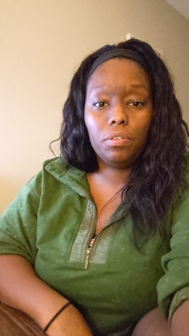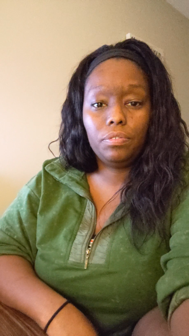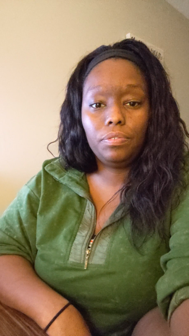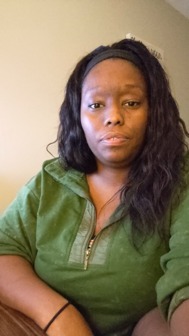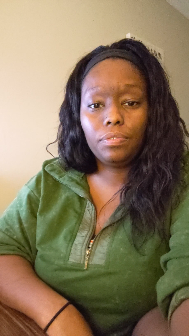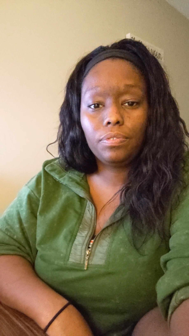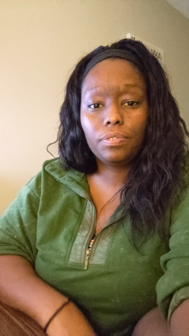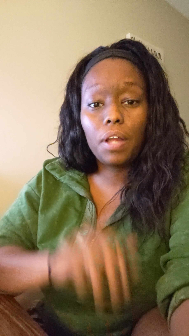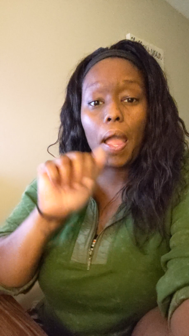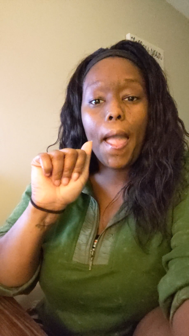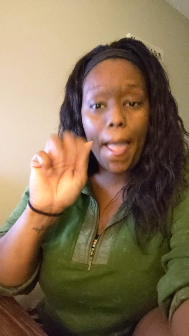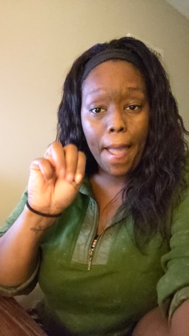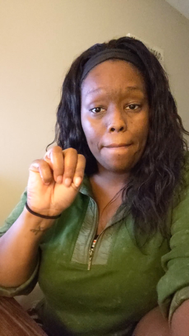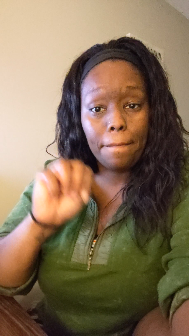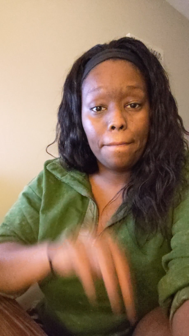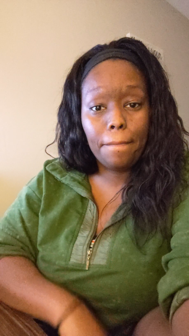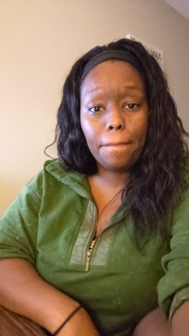am